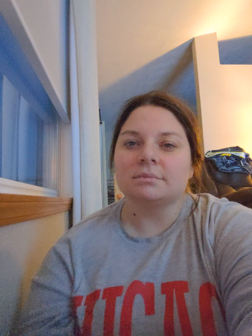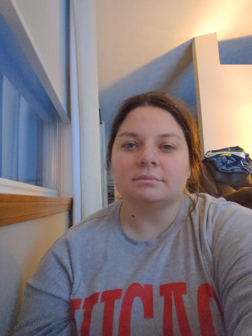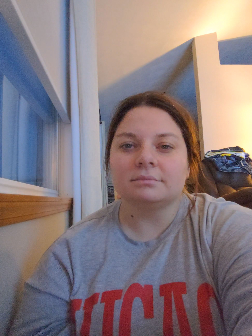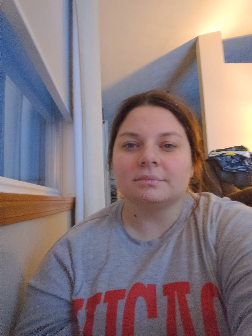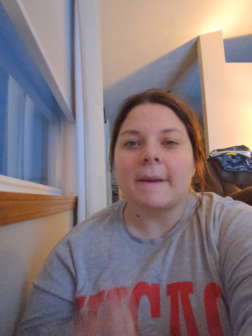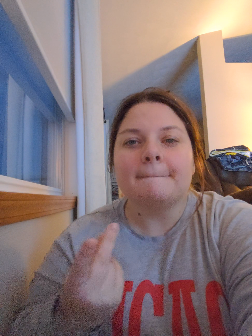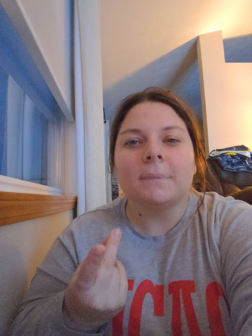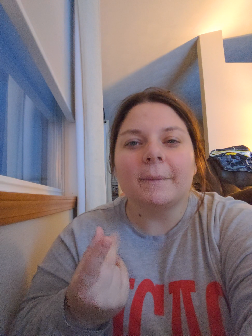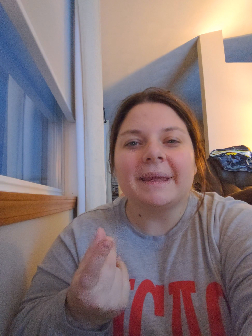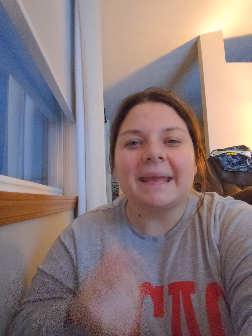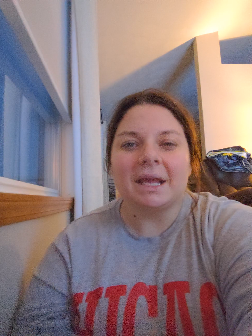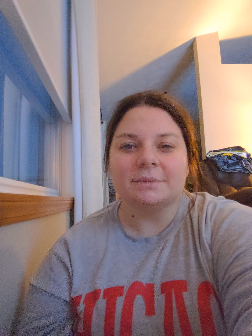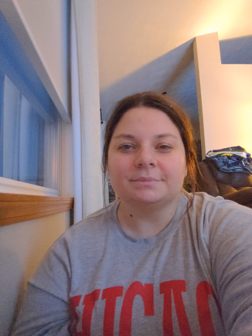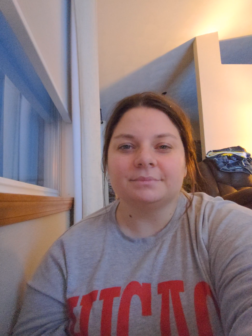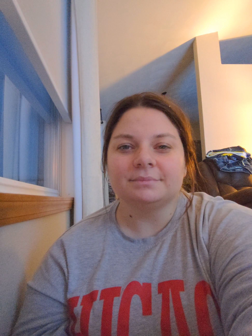puppy